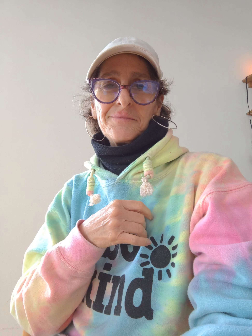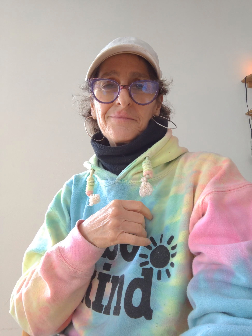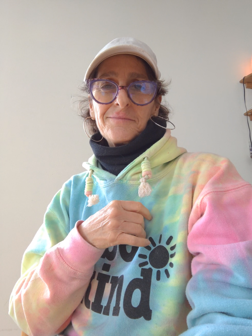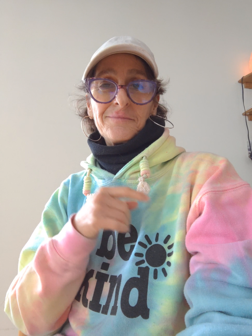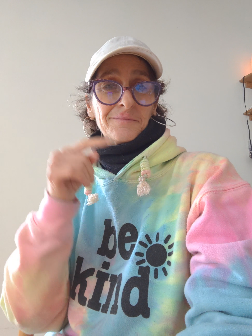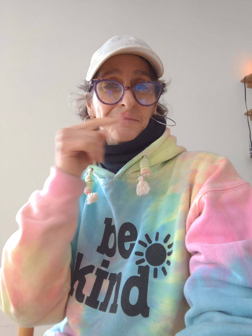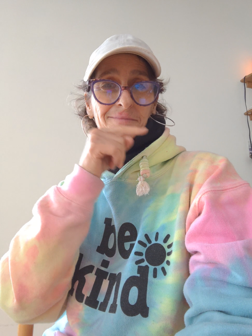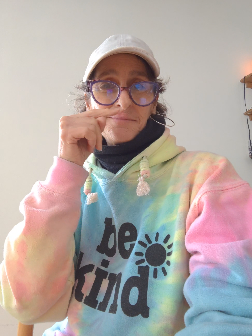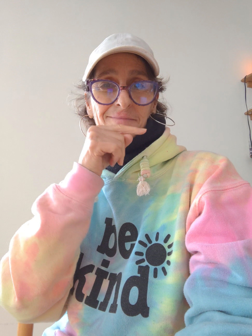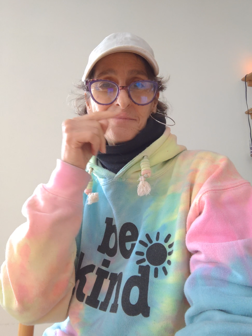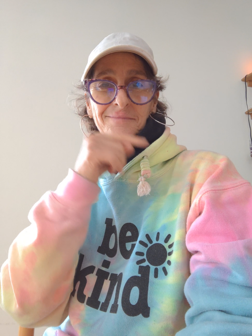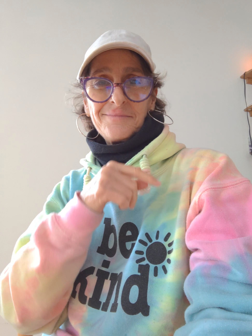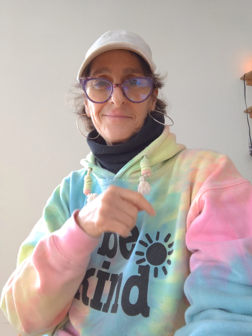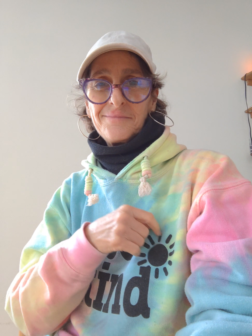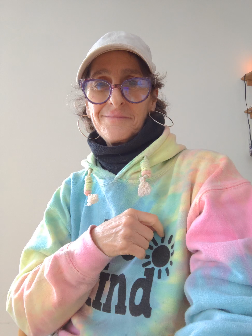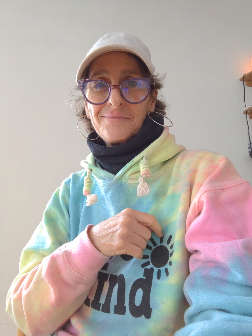toothbrush